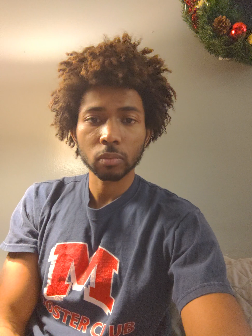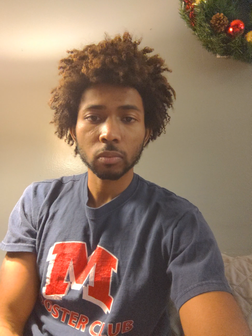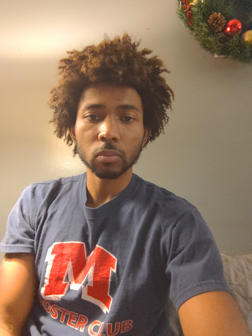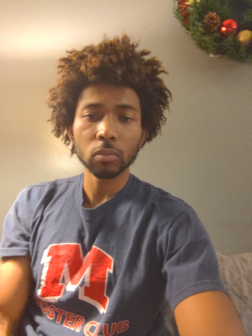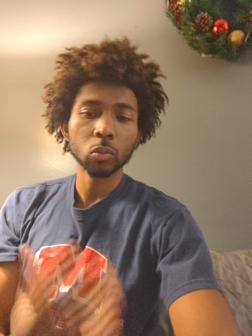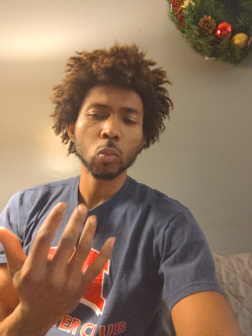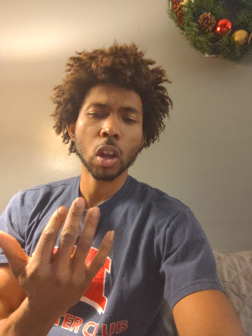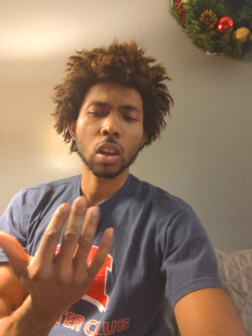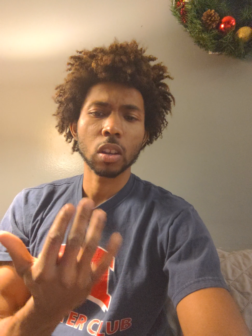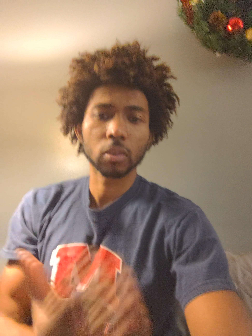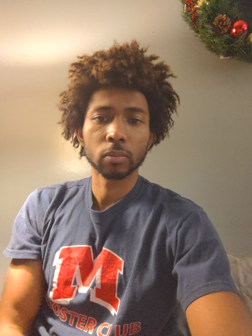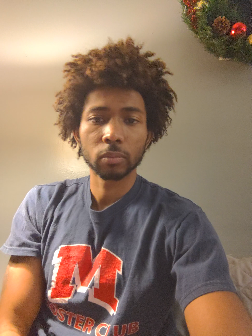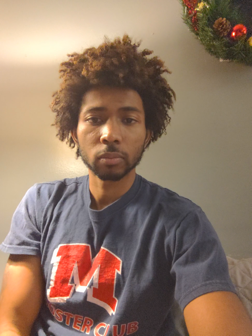wait